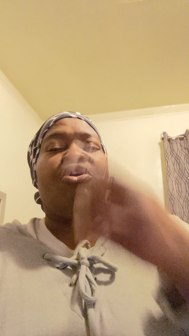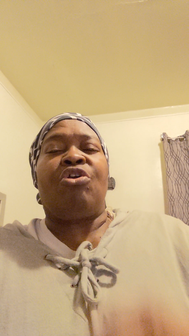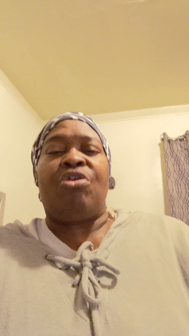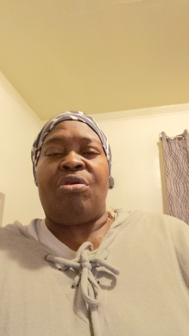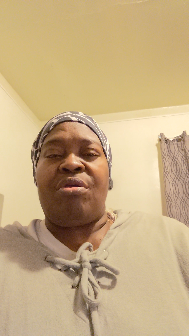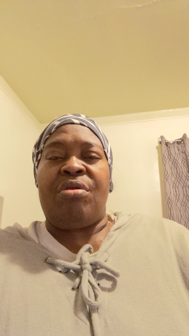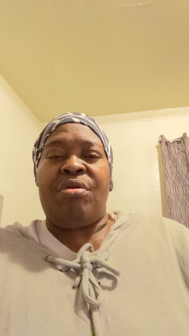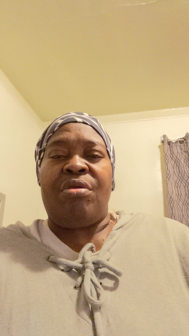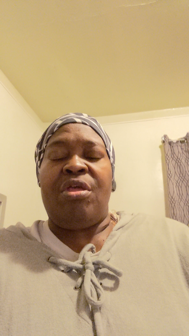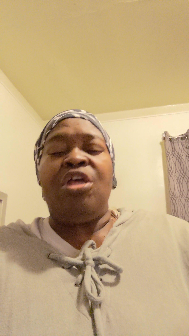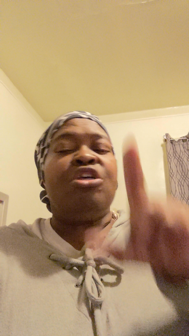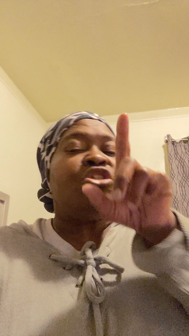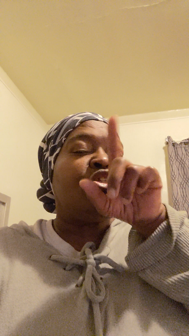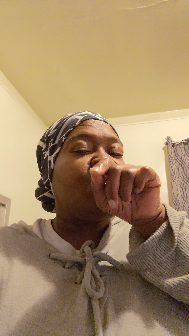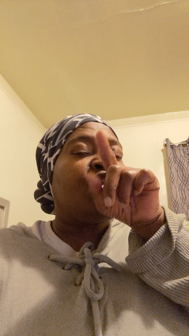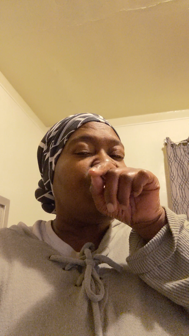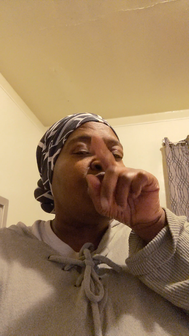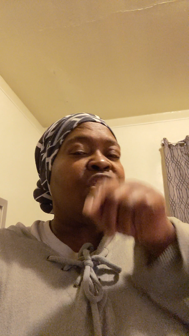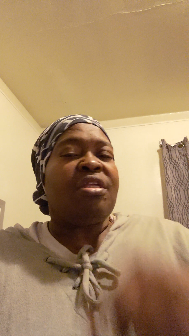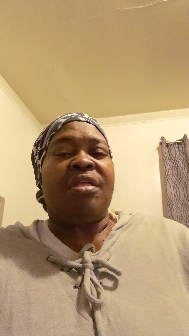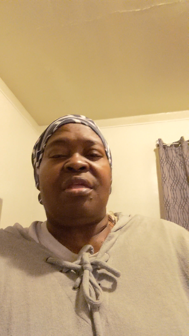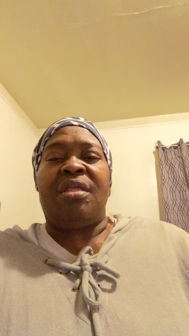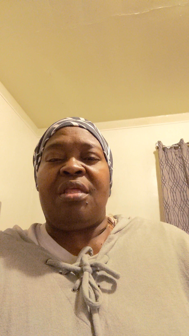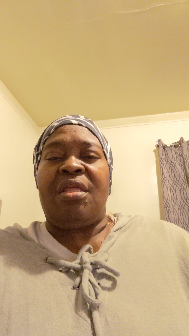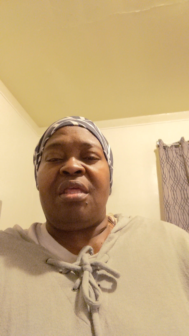chicken